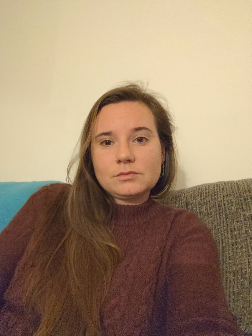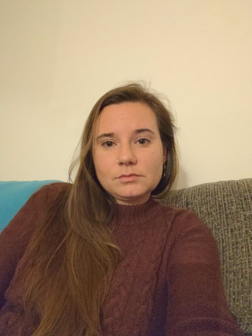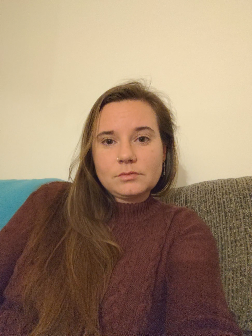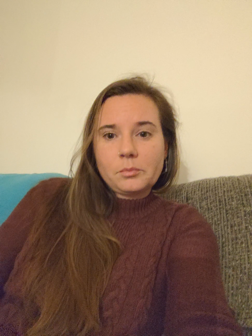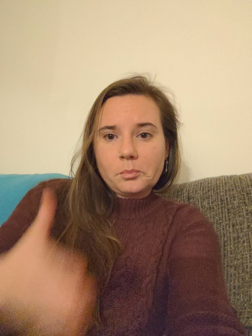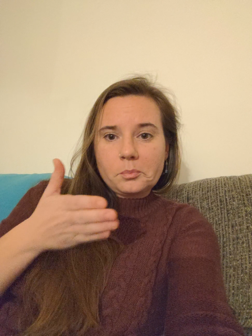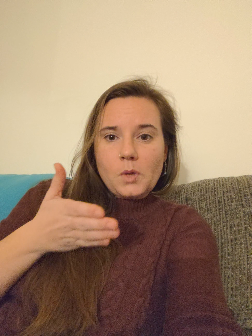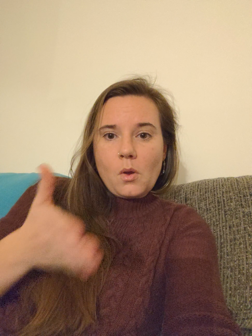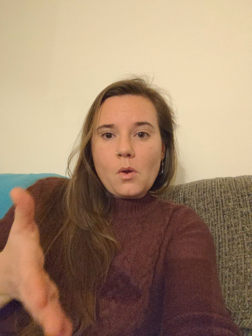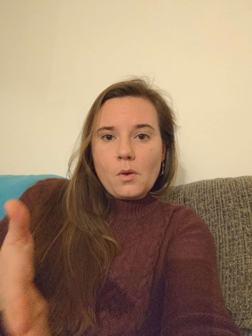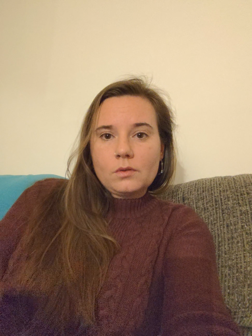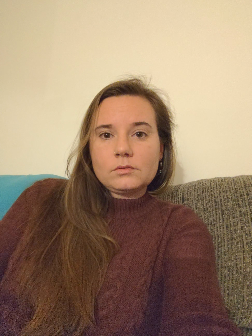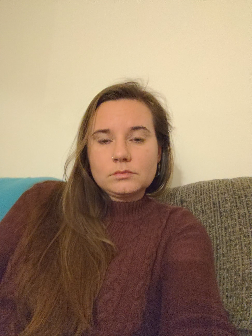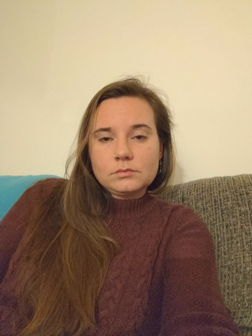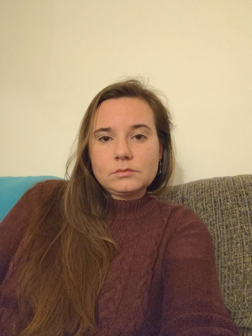boat